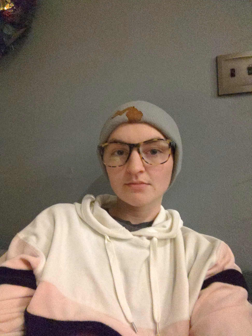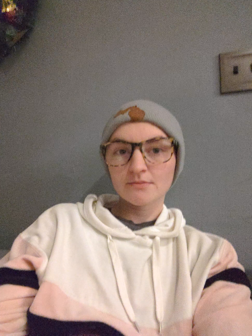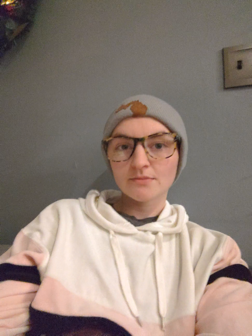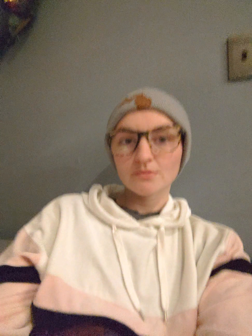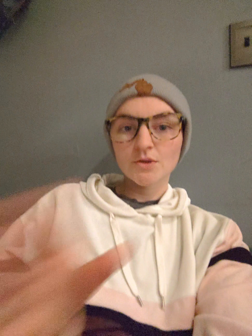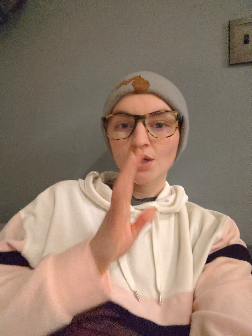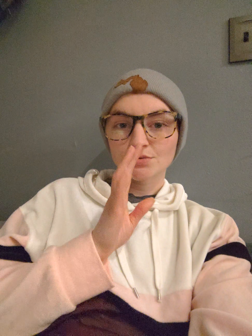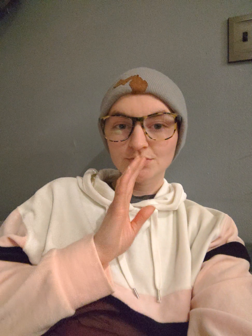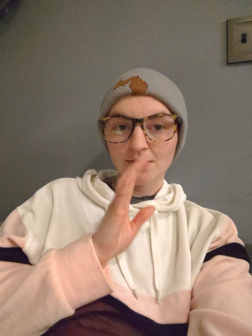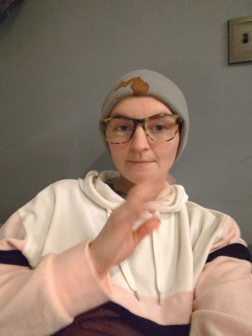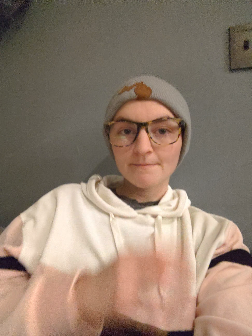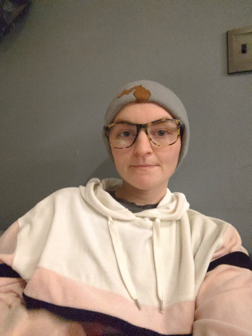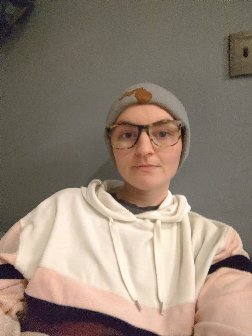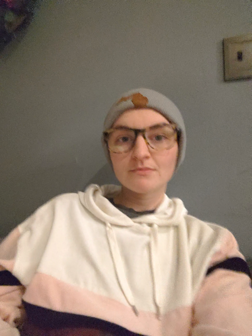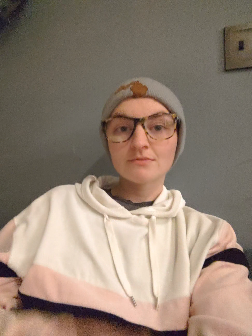talk